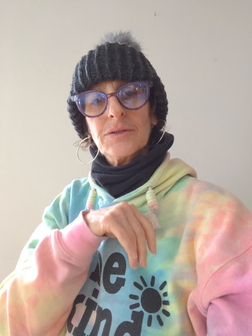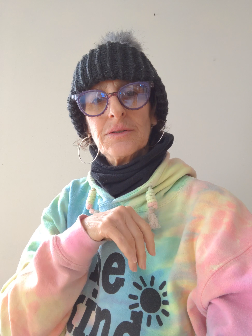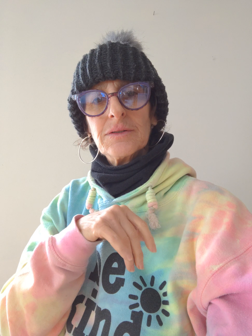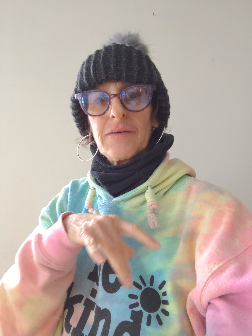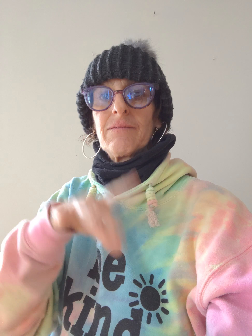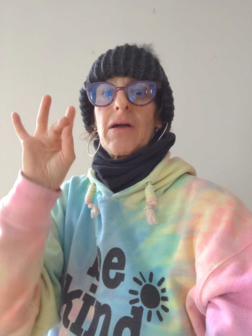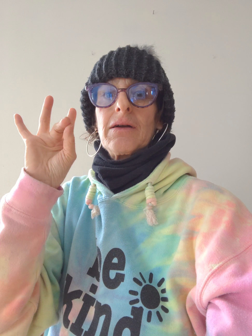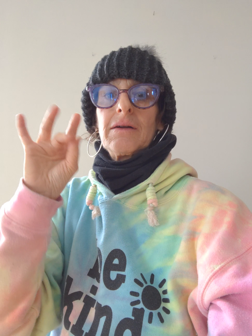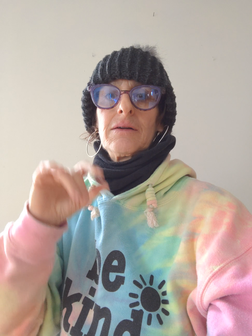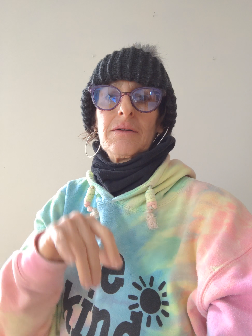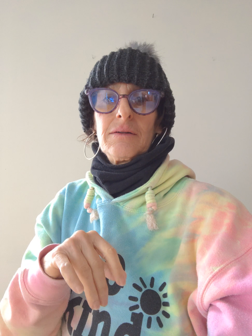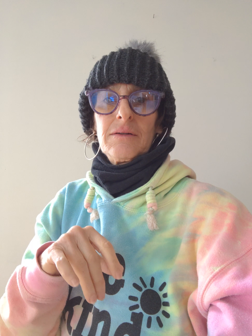find